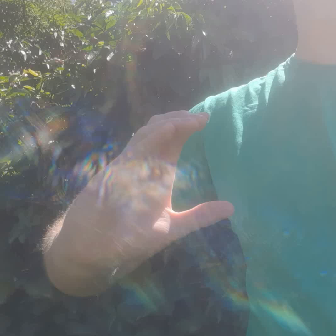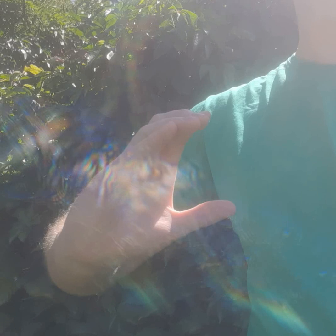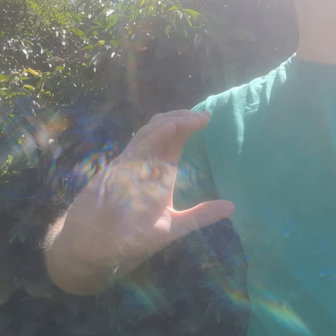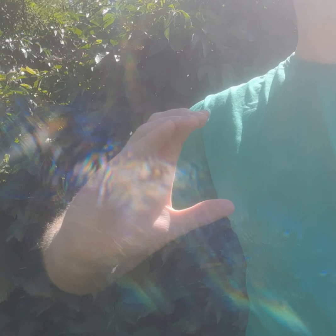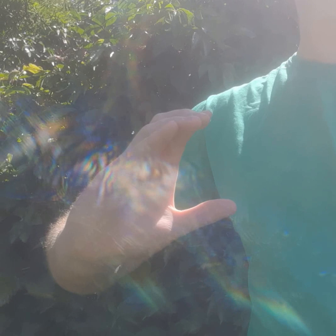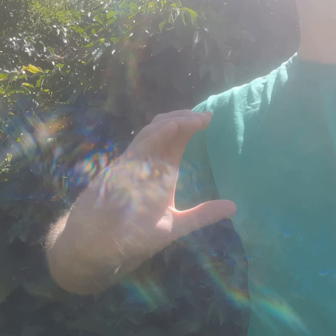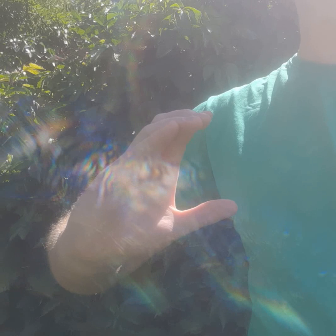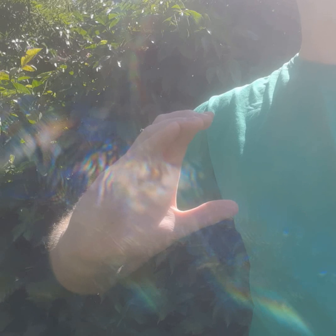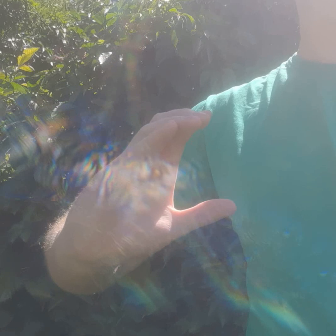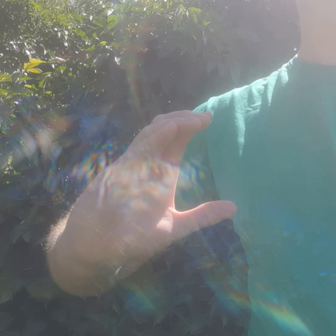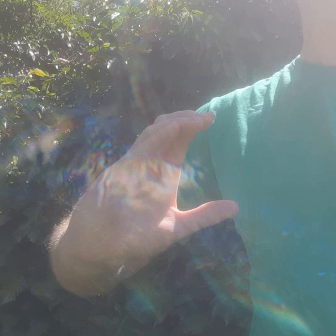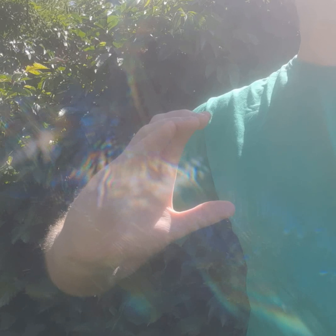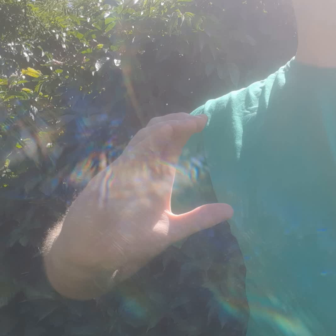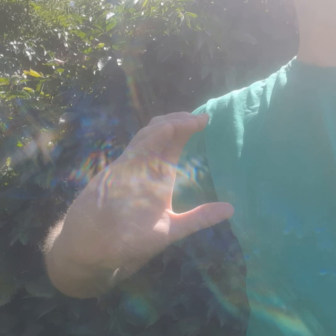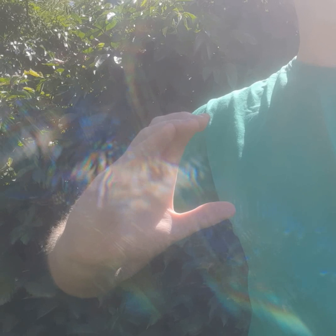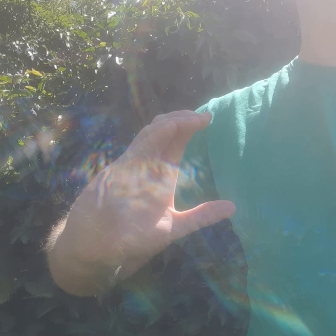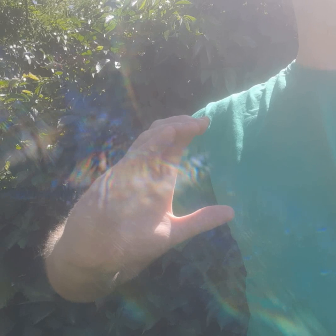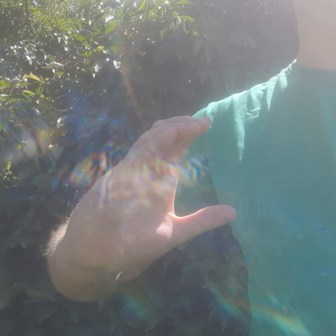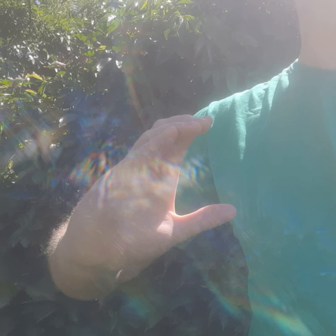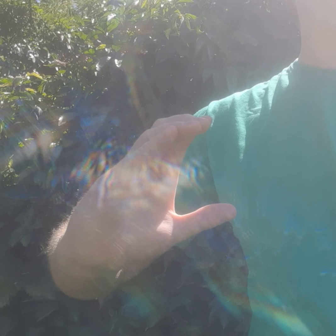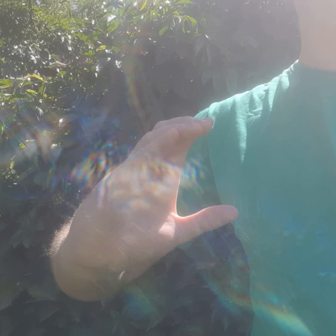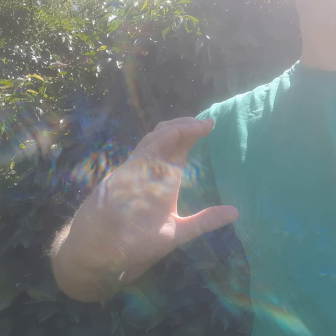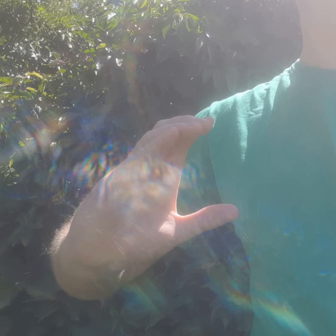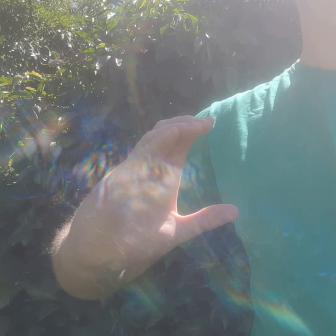С